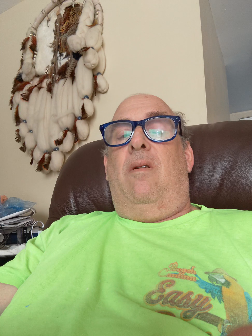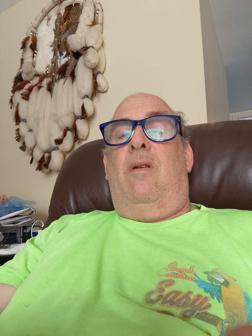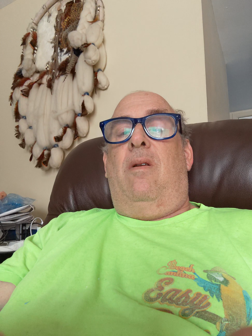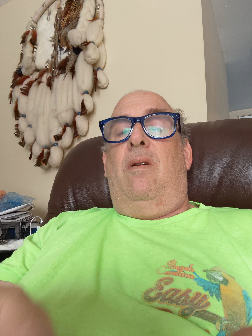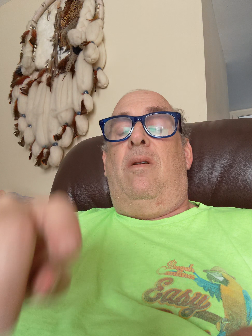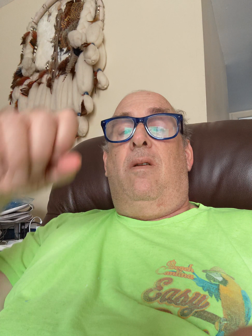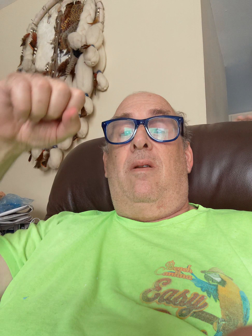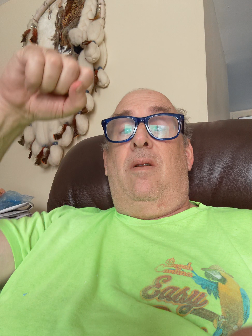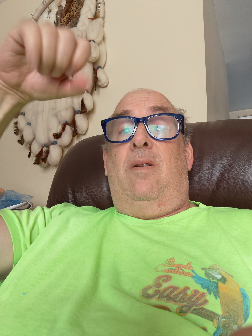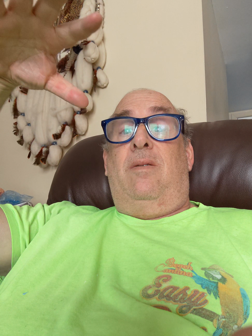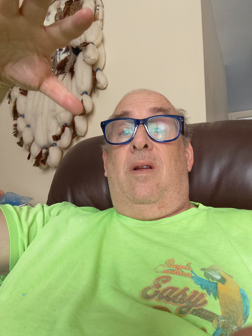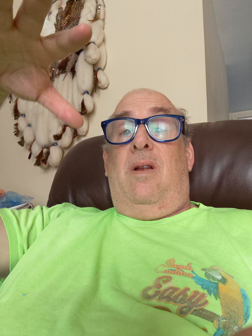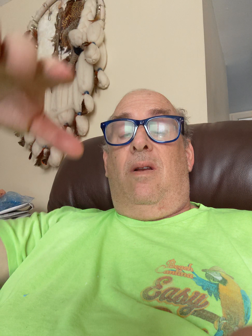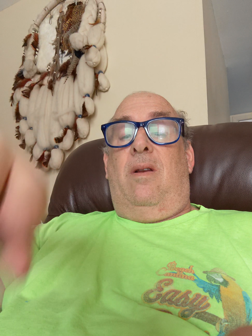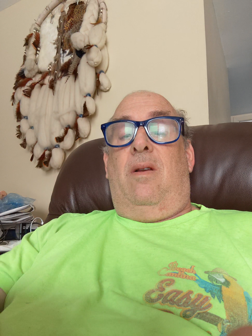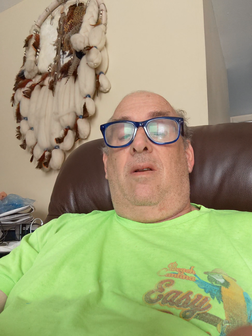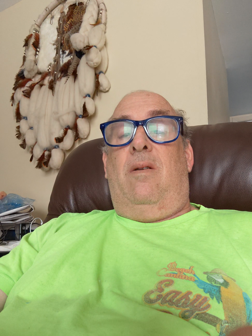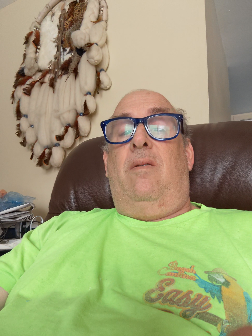sun